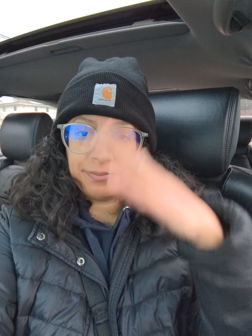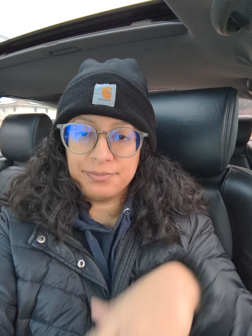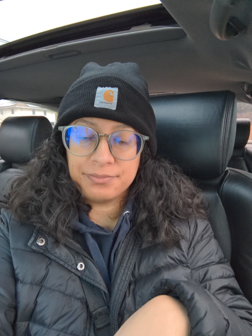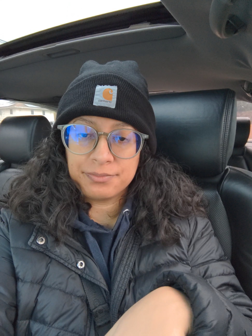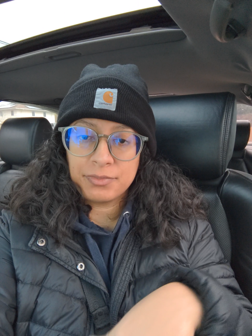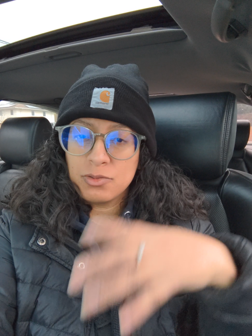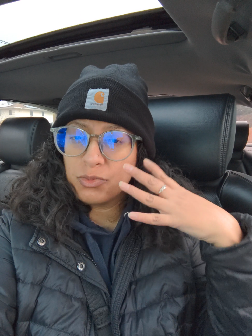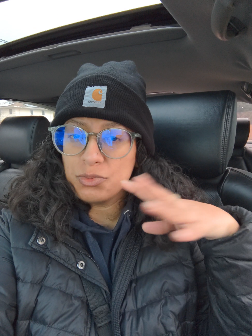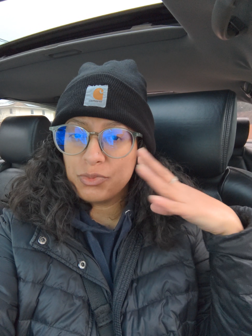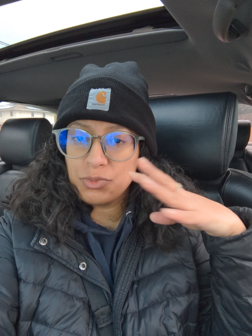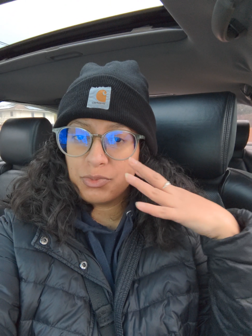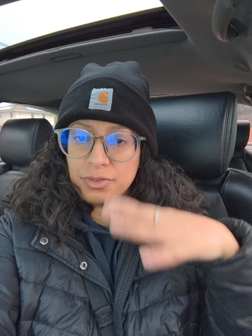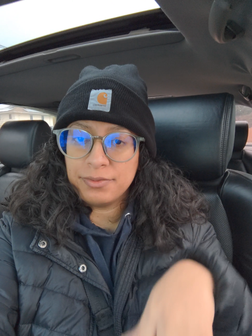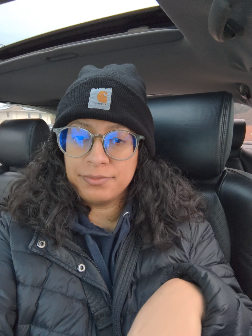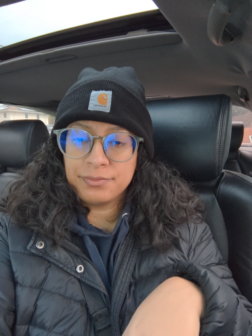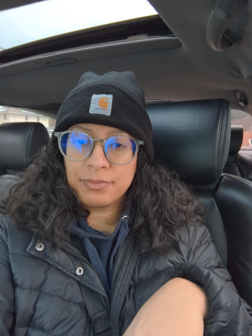noisy